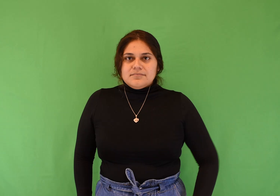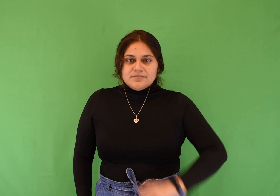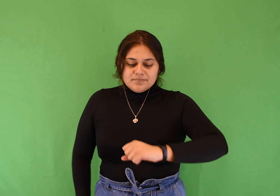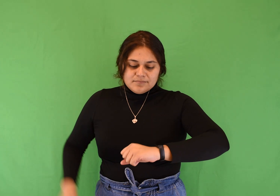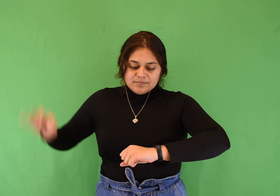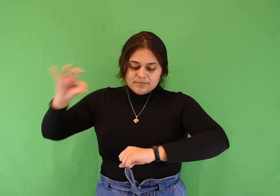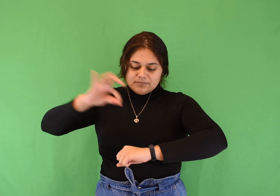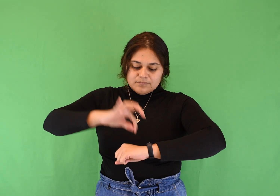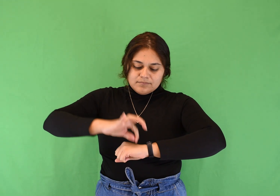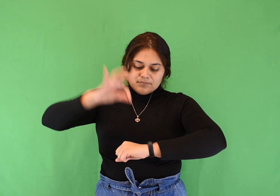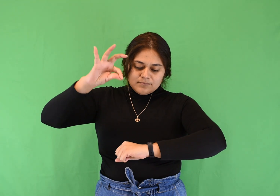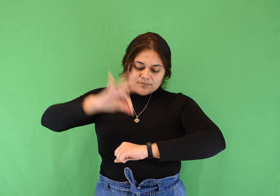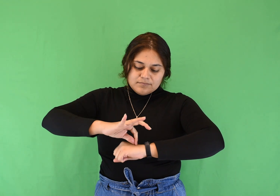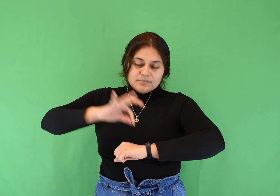farmacia